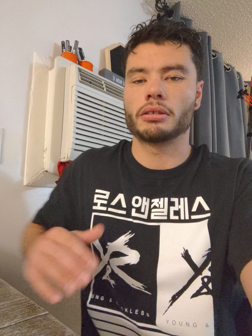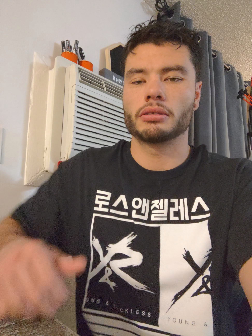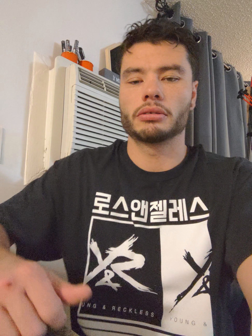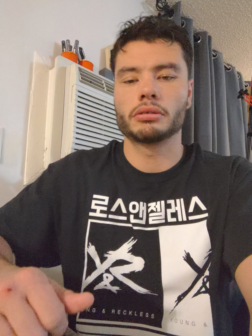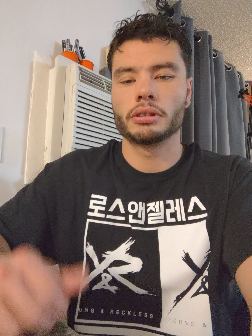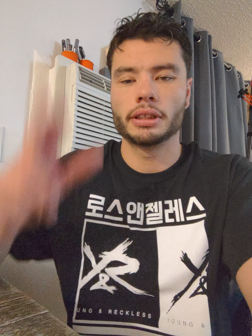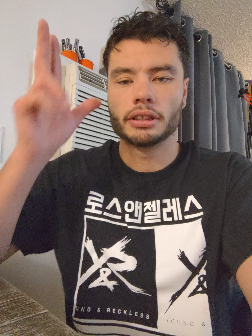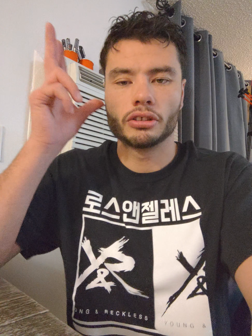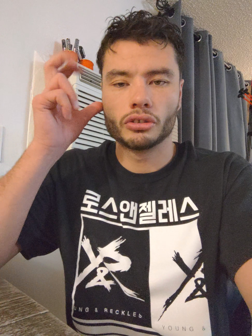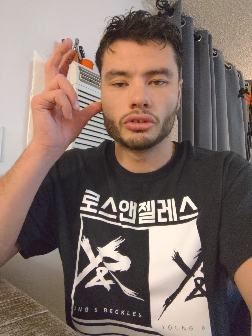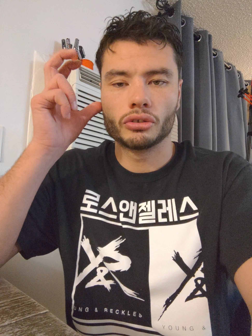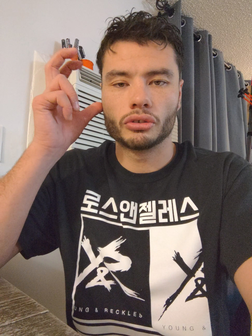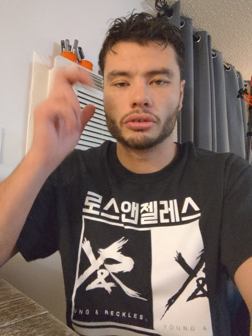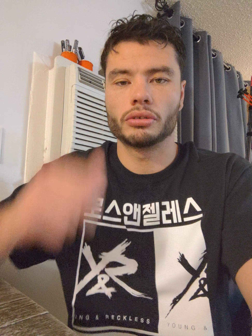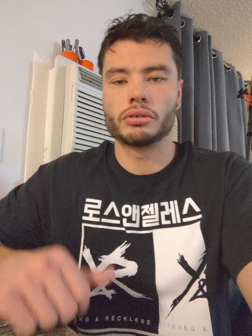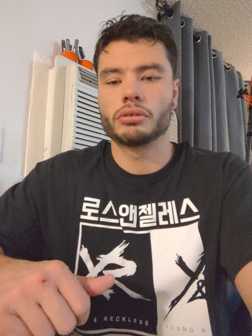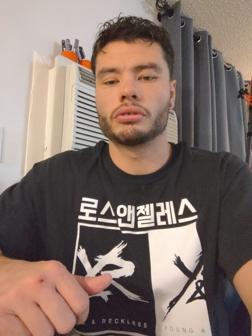hear